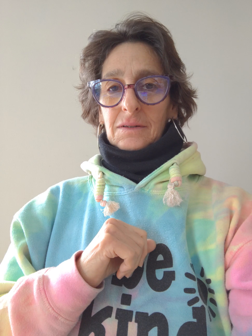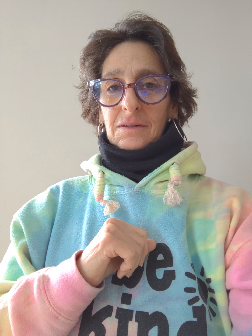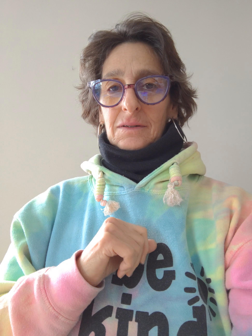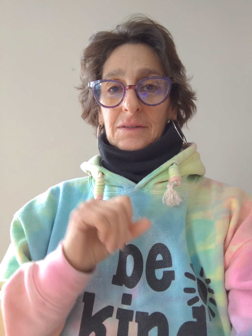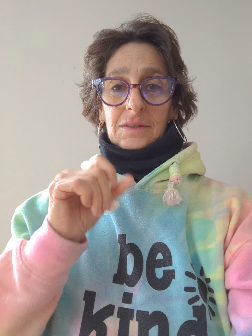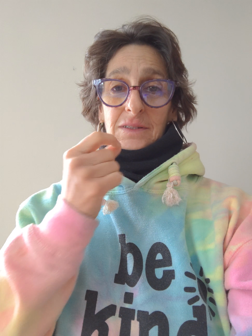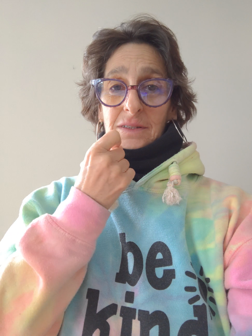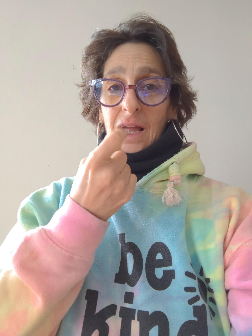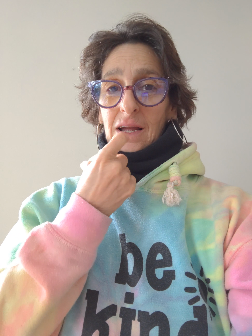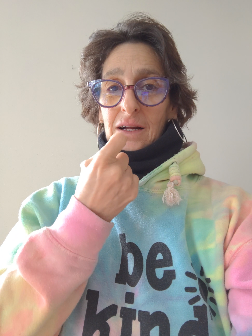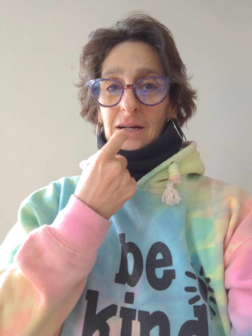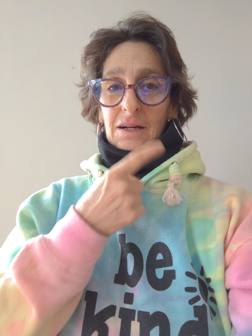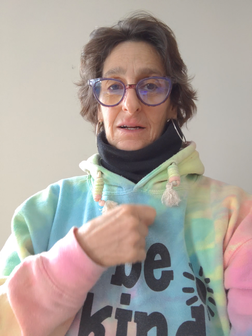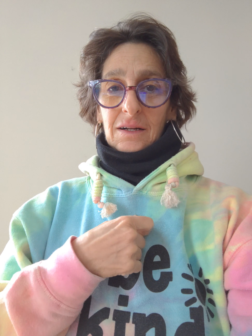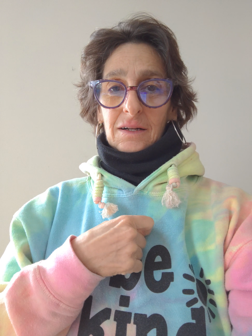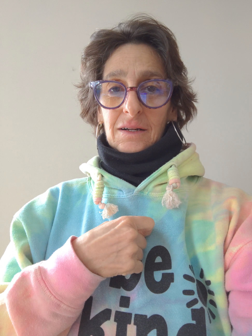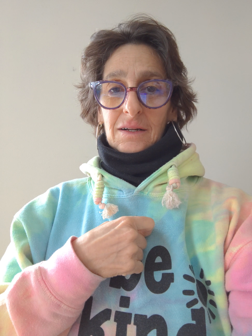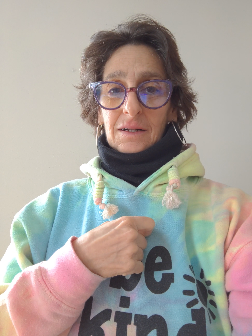snack